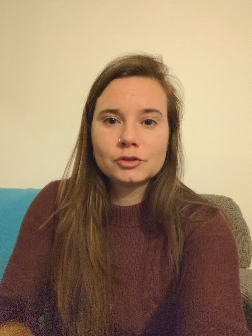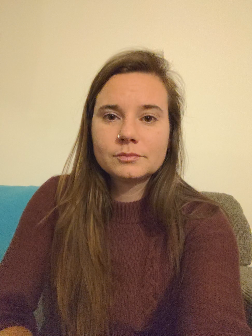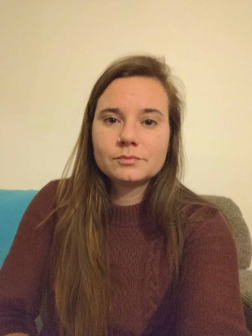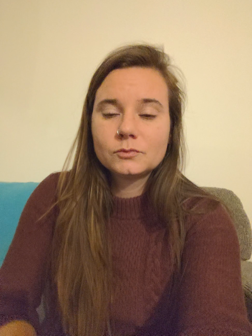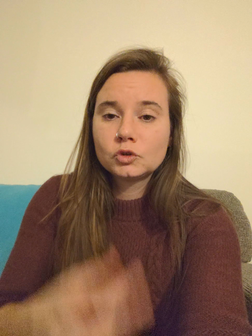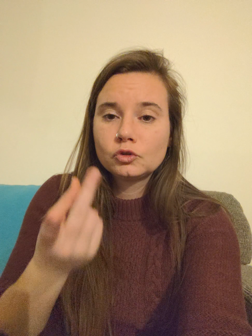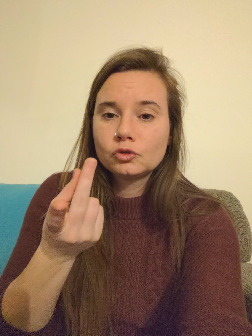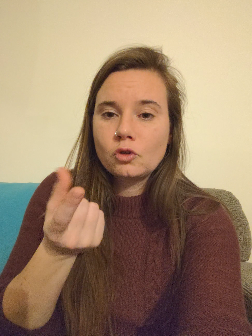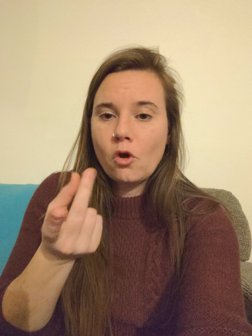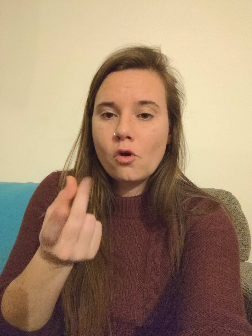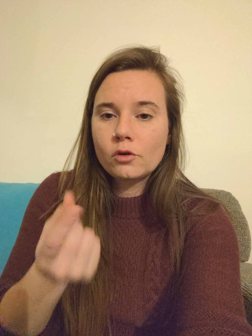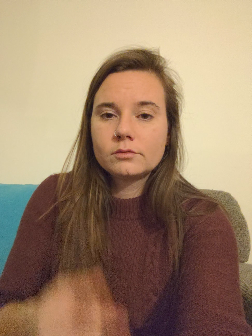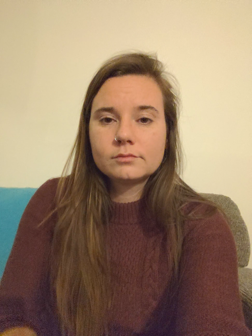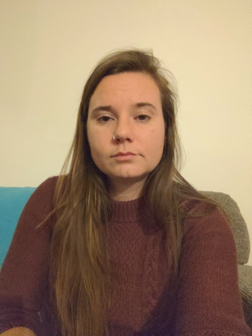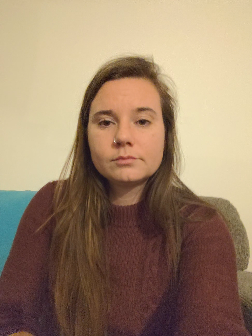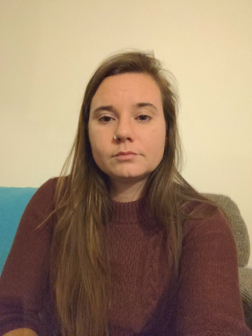dog